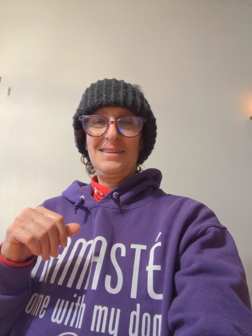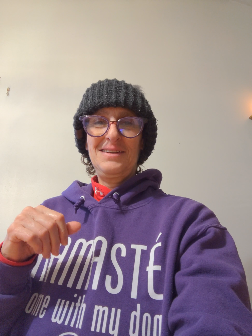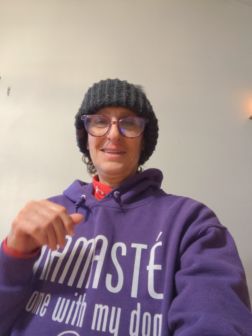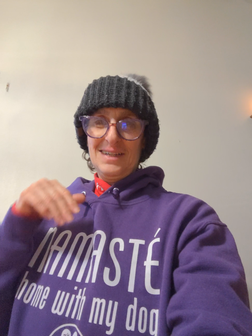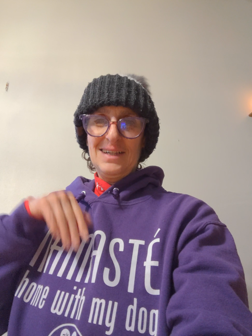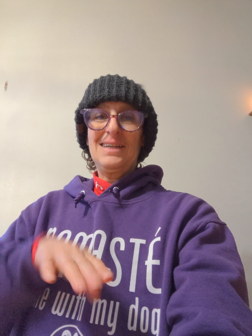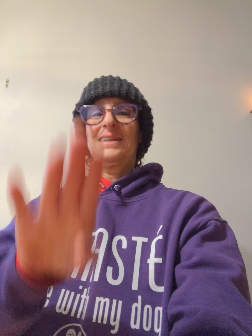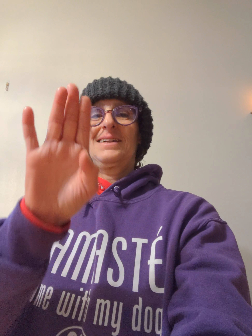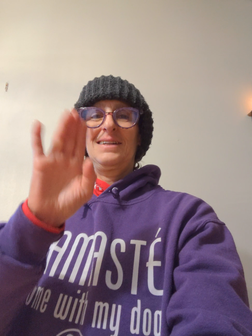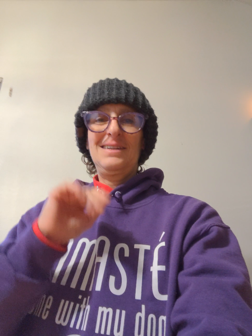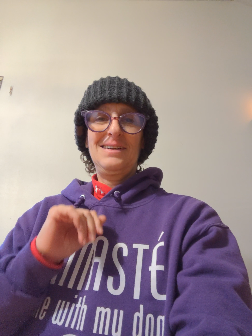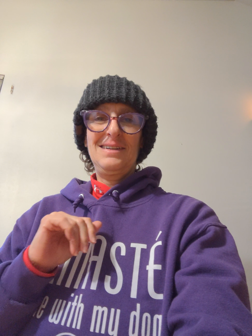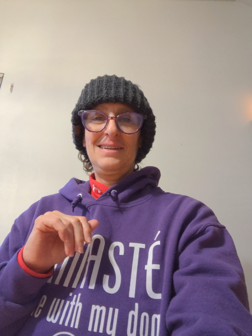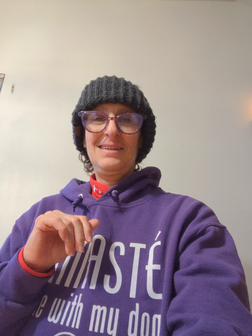into